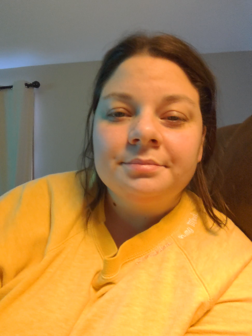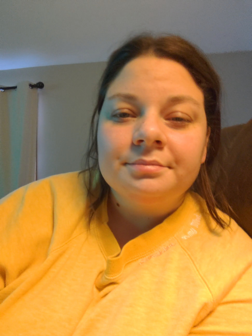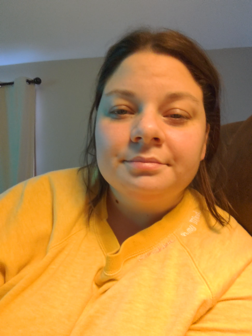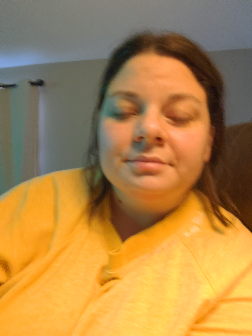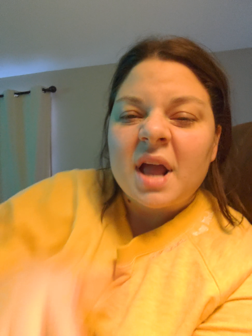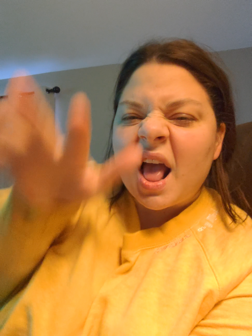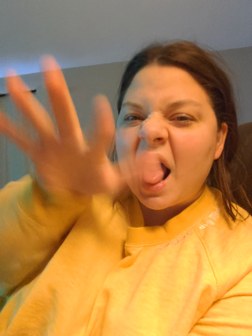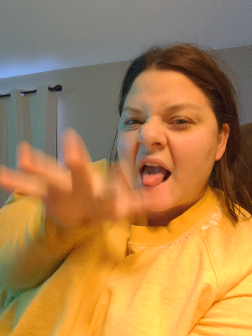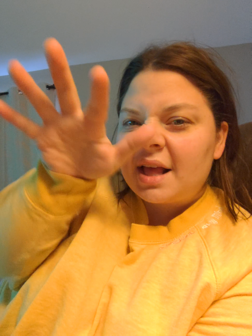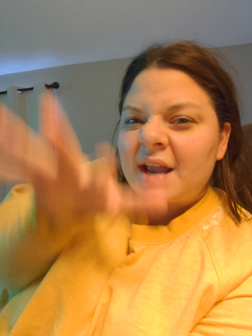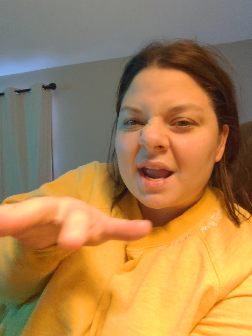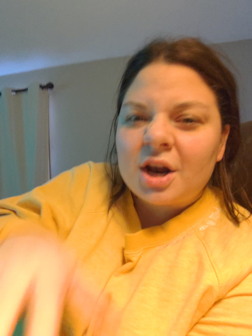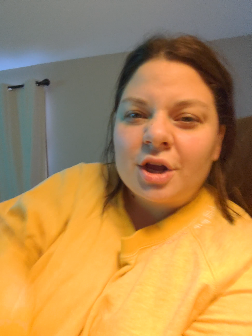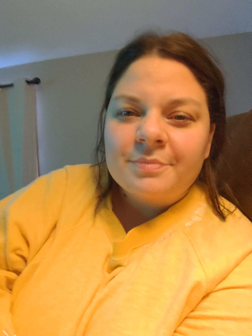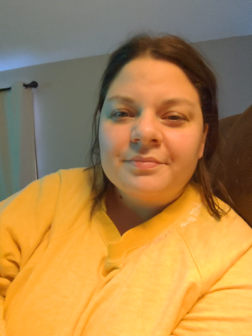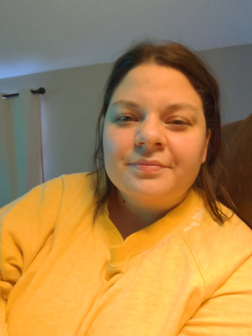alligator